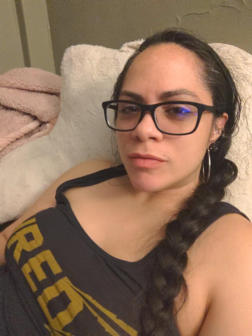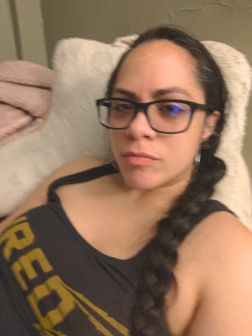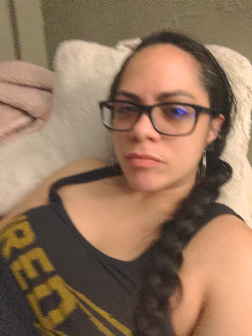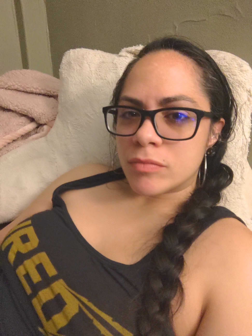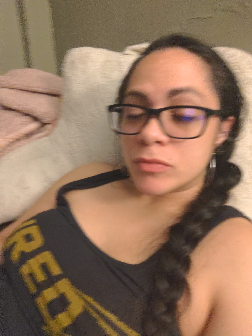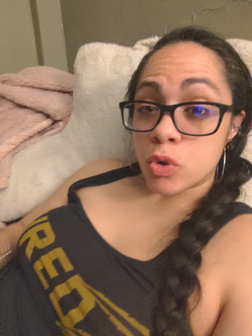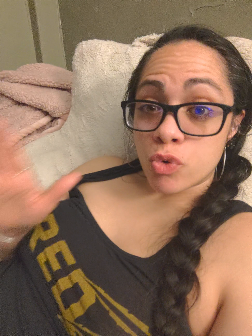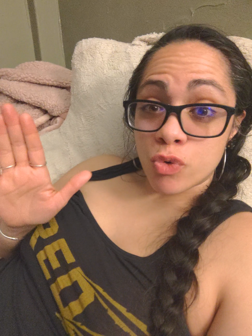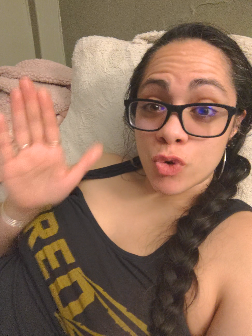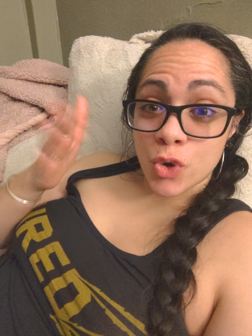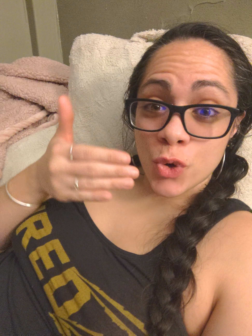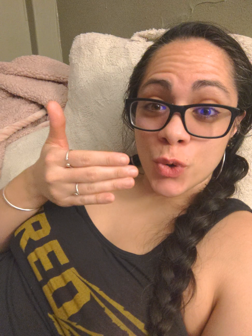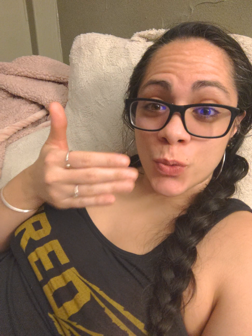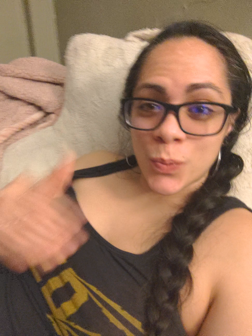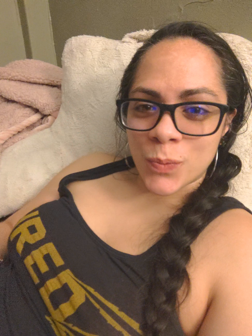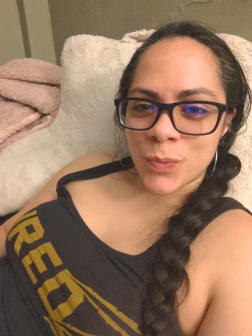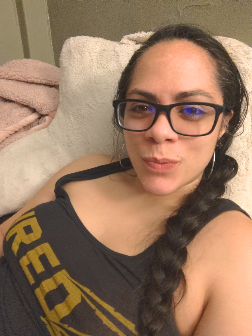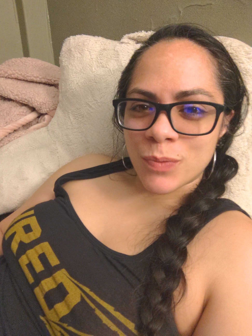room